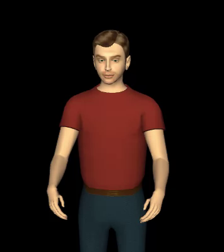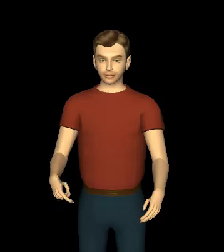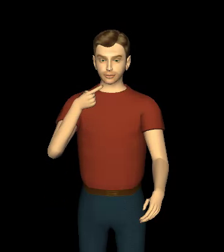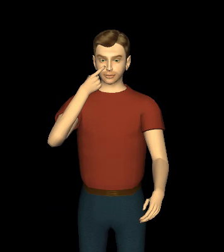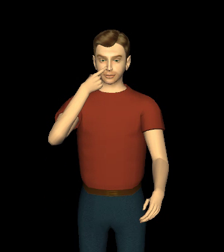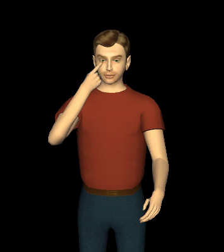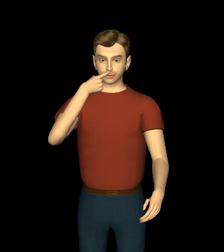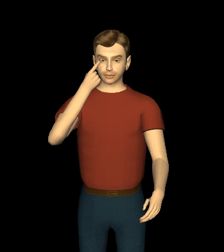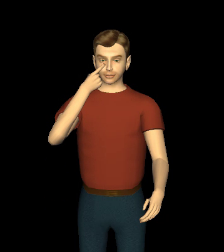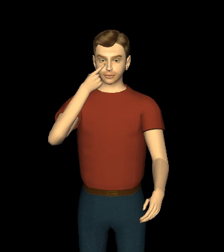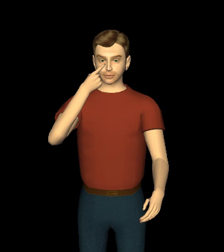يراقب